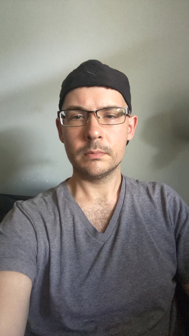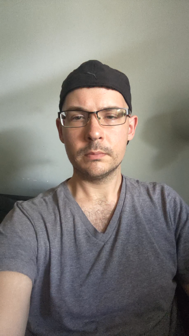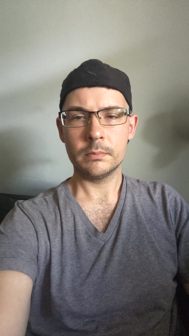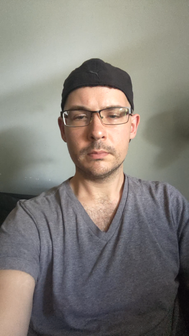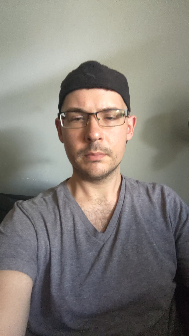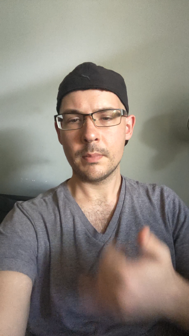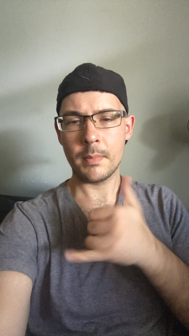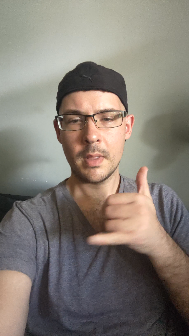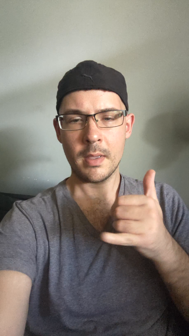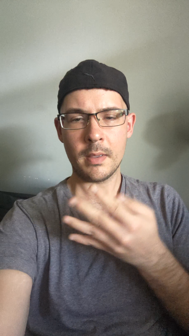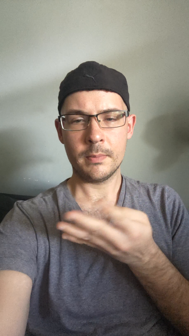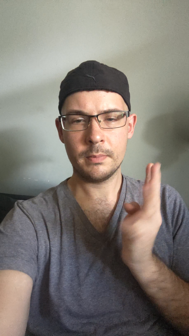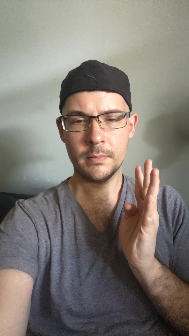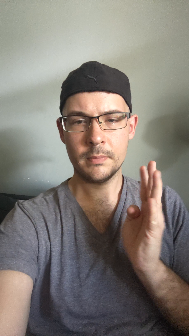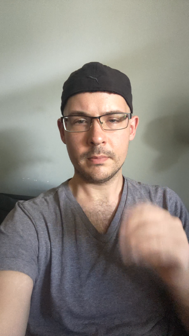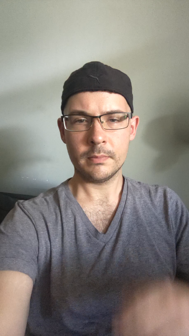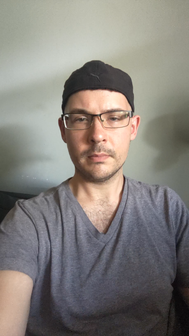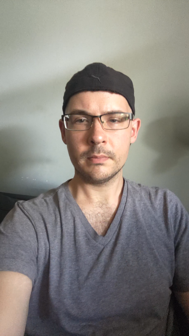playpen